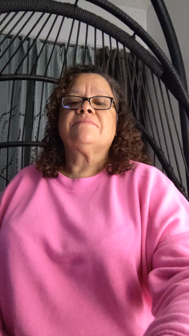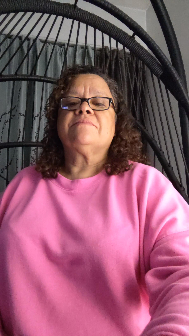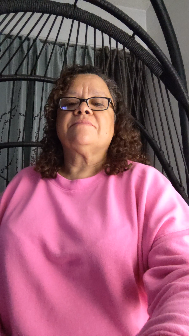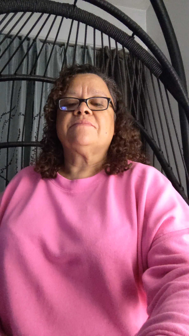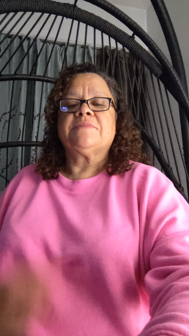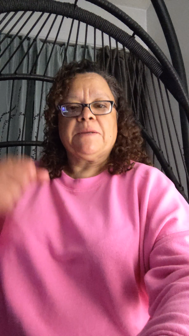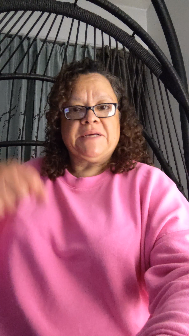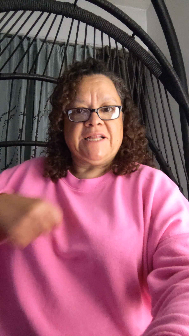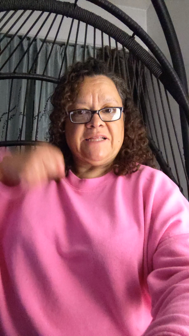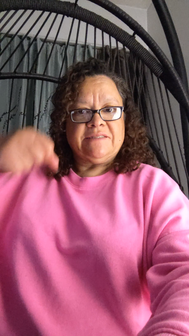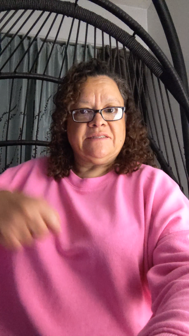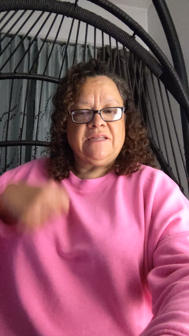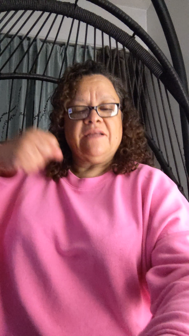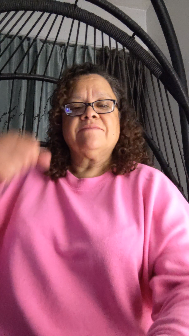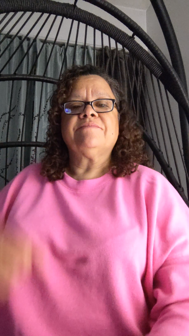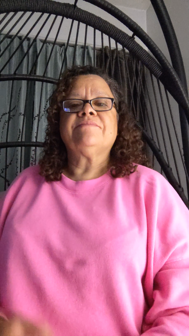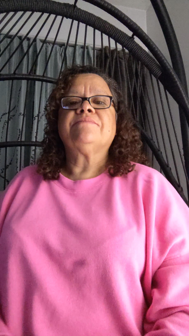bicycle